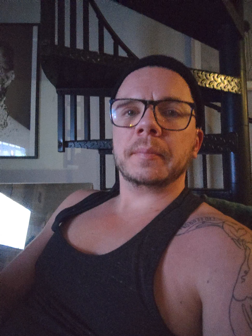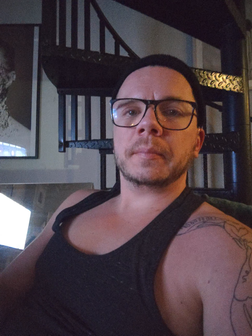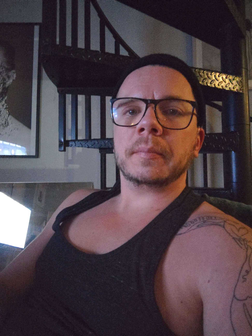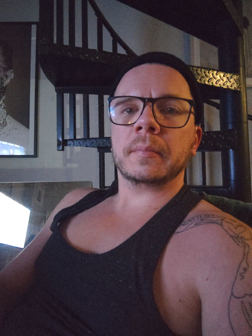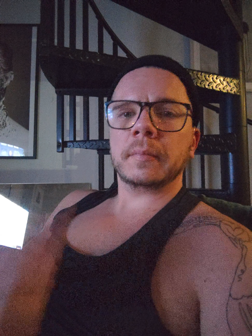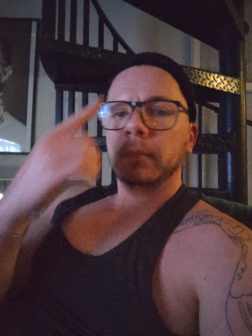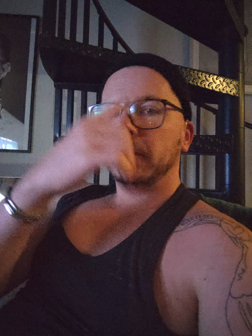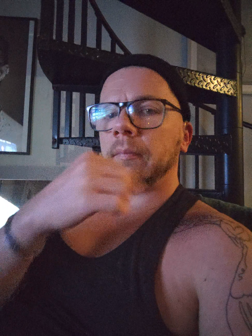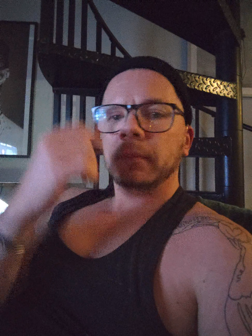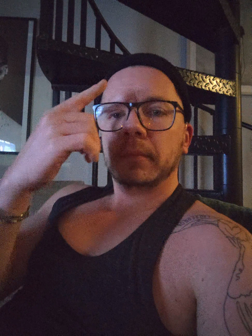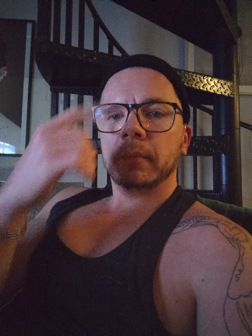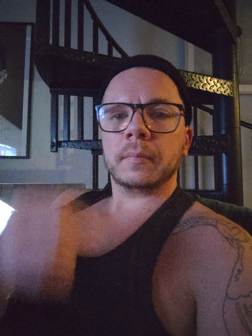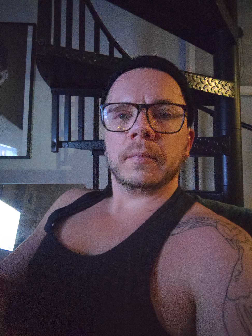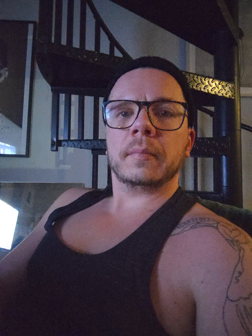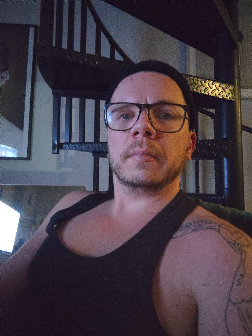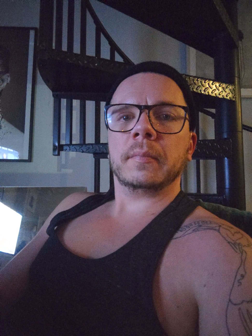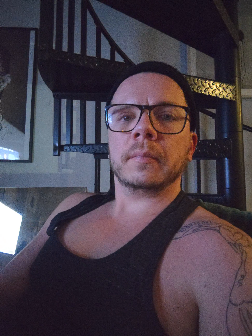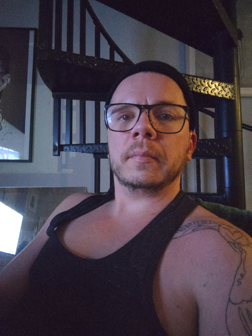face